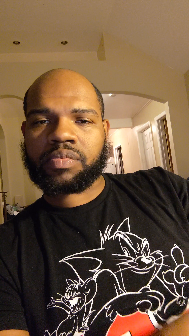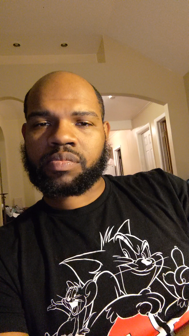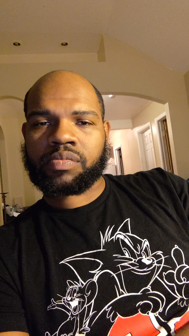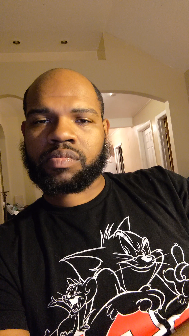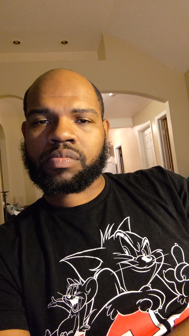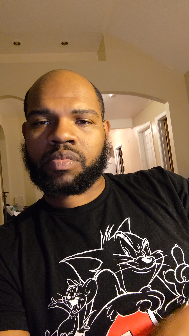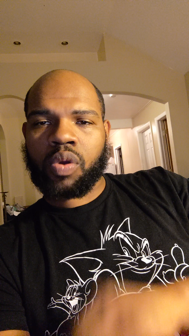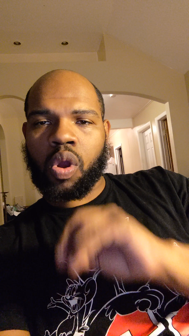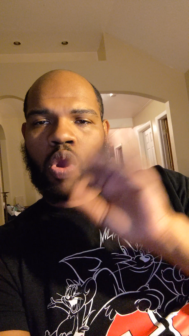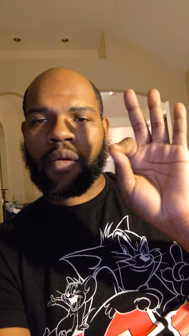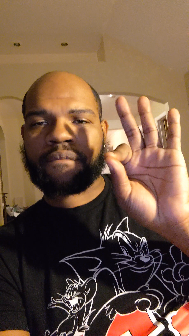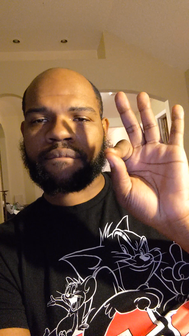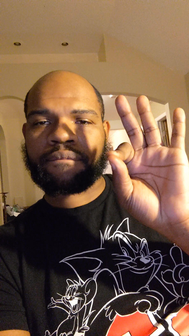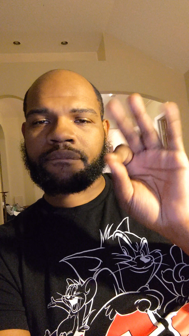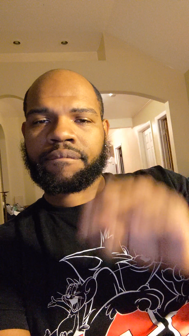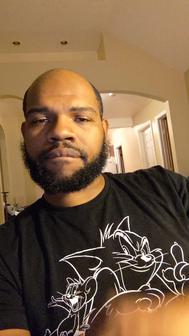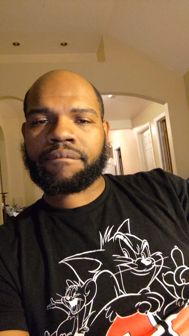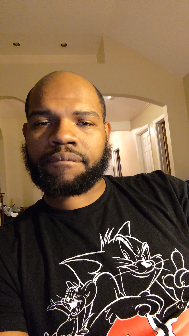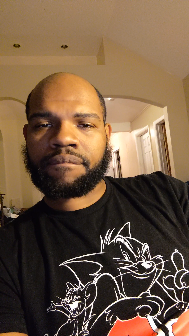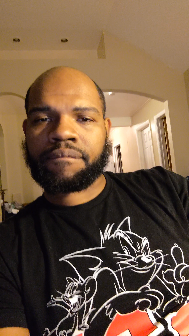off